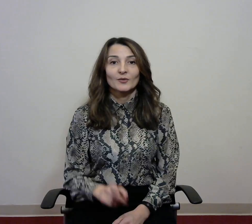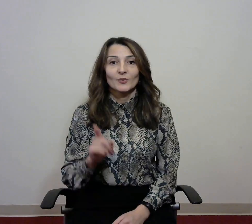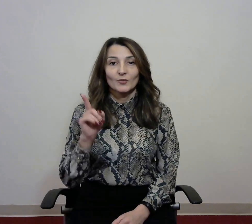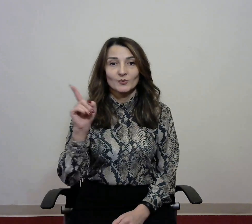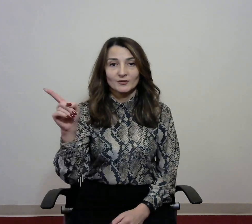onun